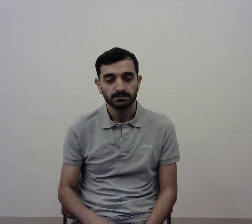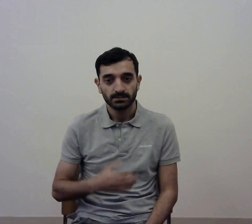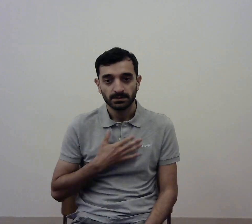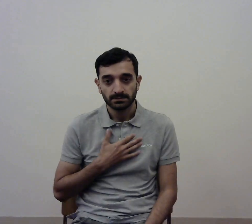mən